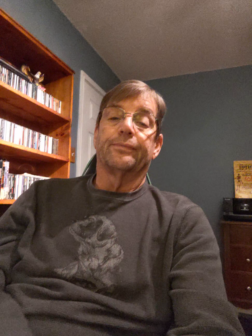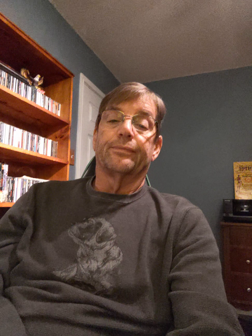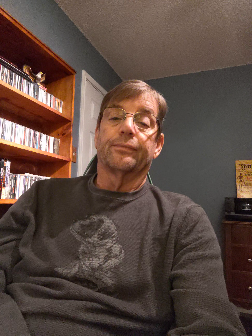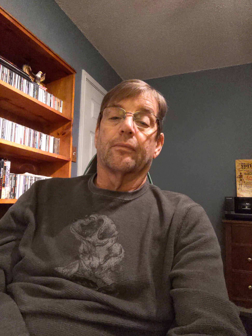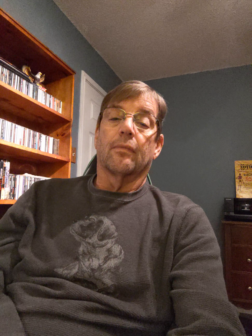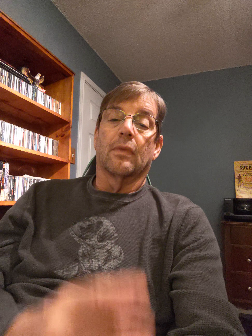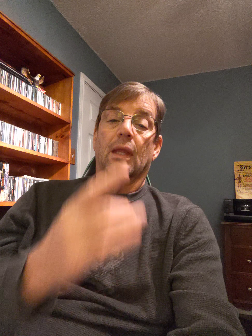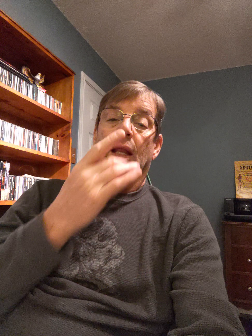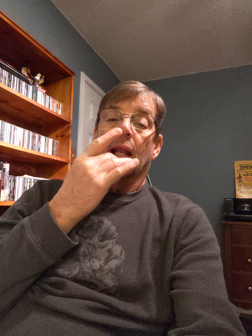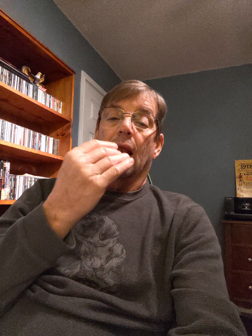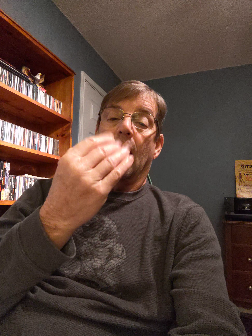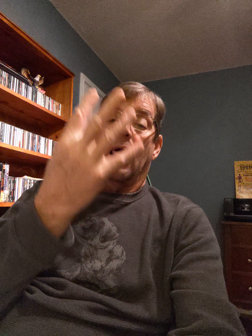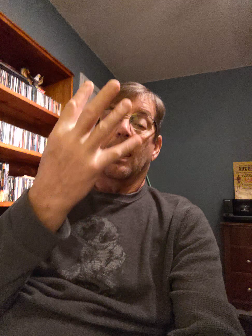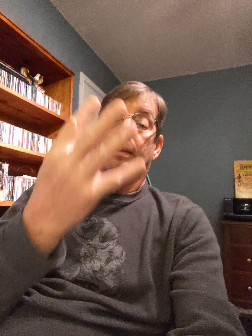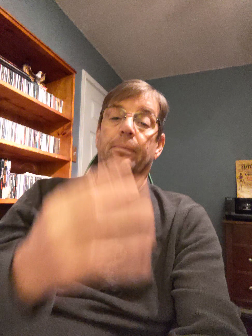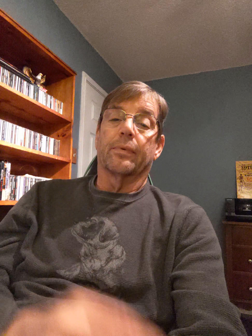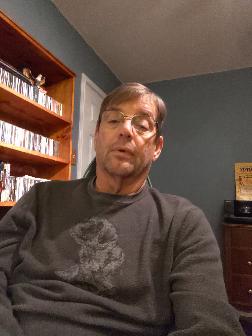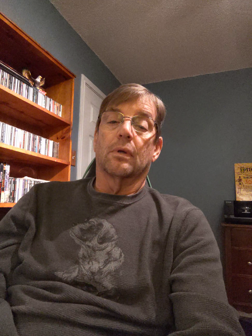lamp